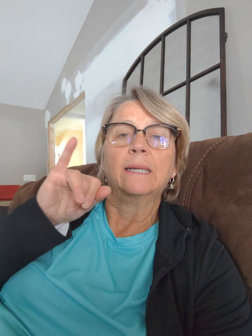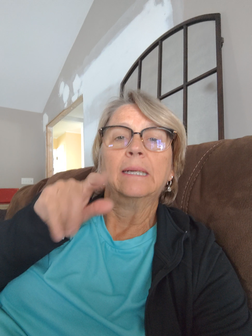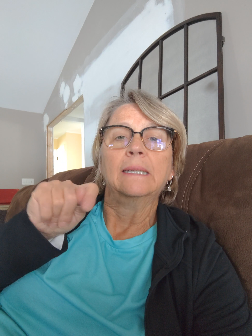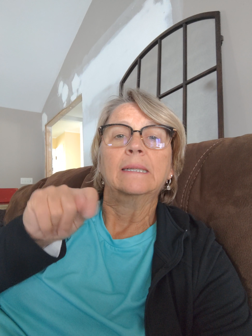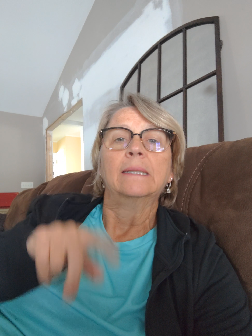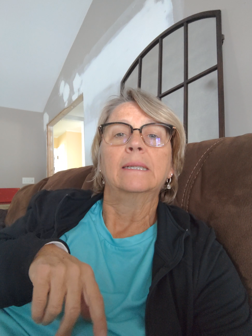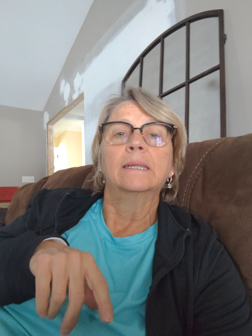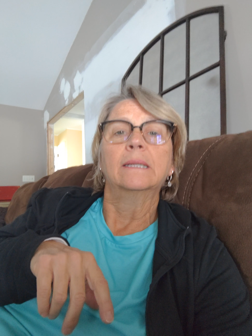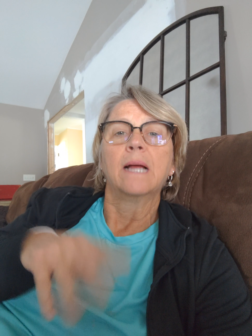he/she/it